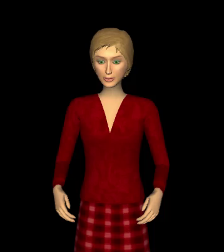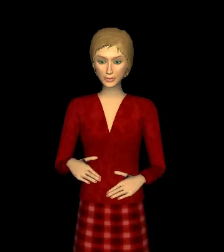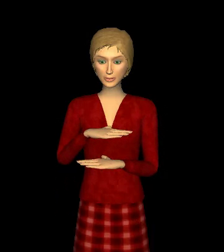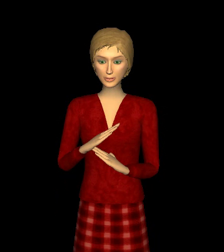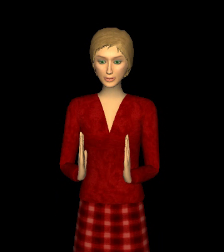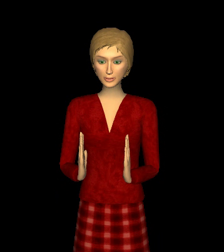مربع